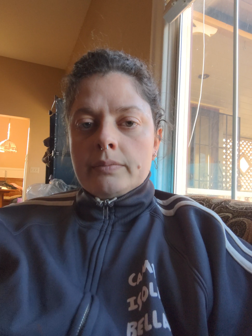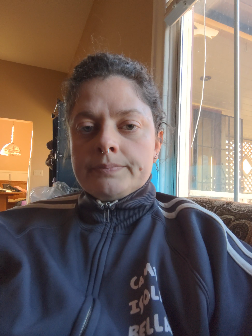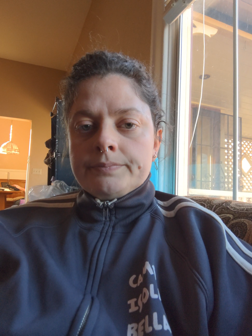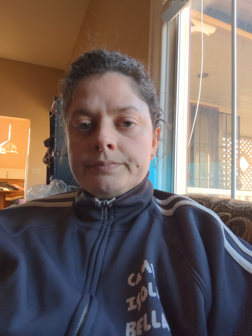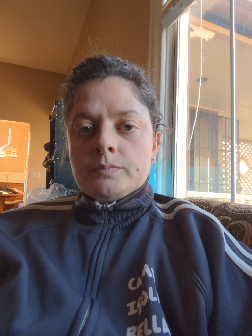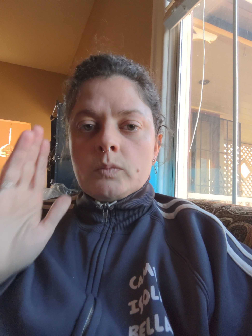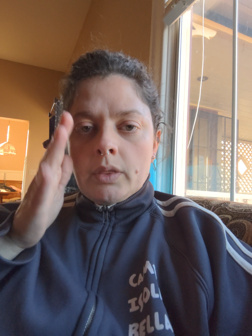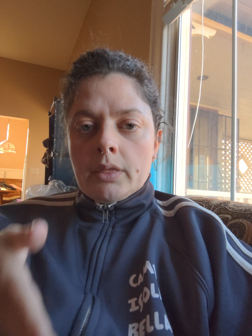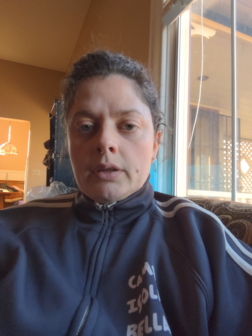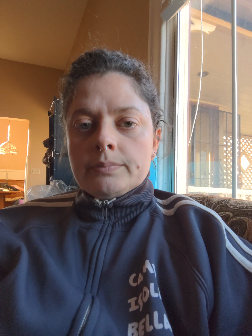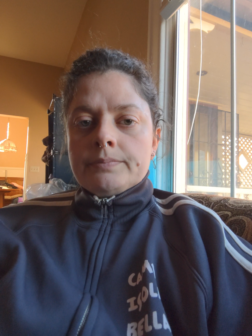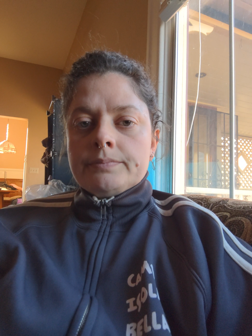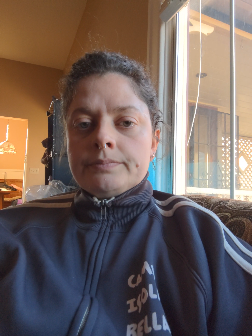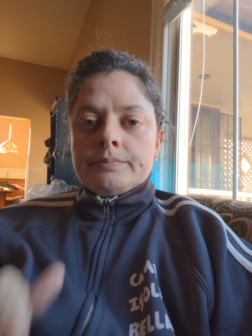will